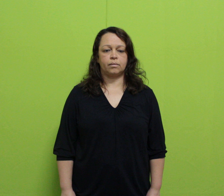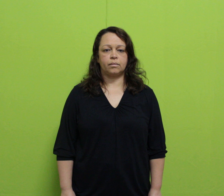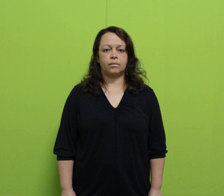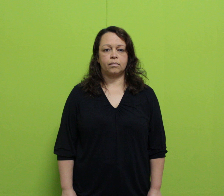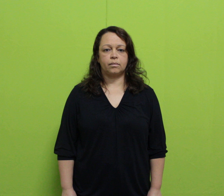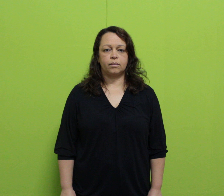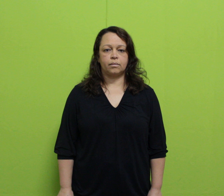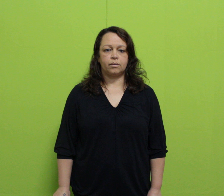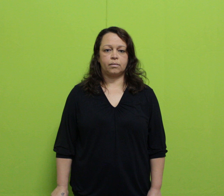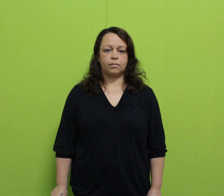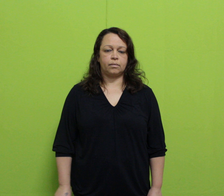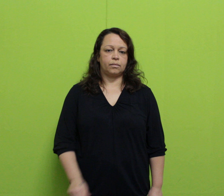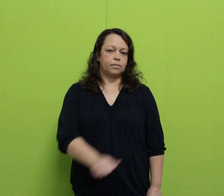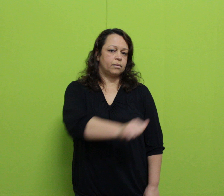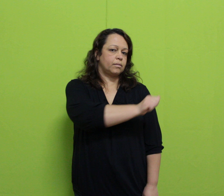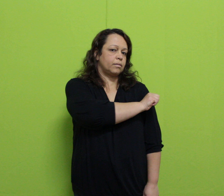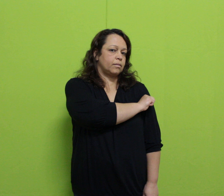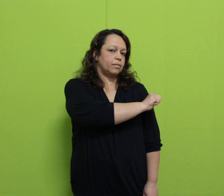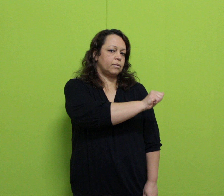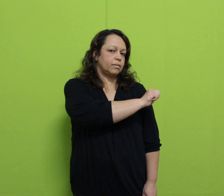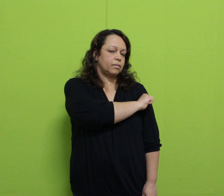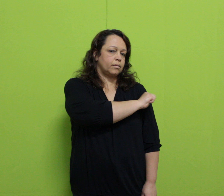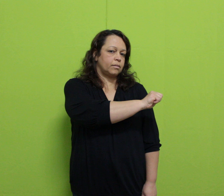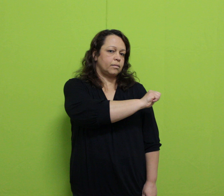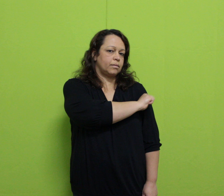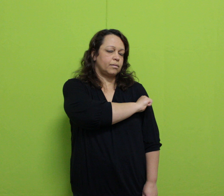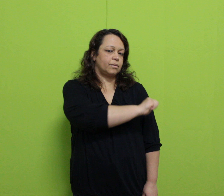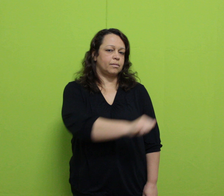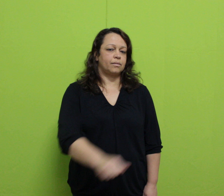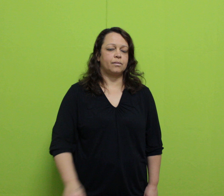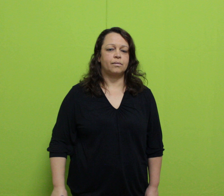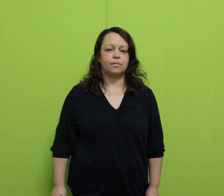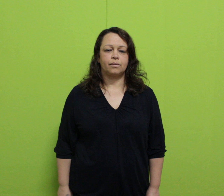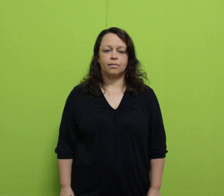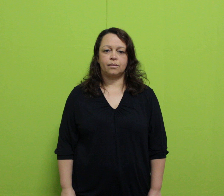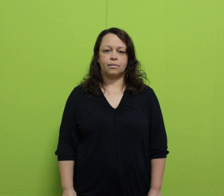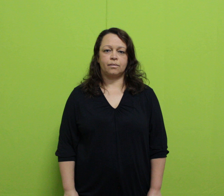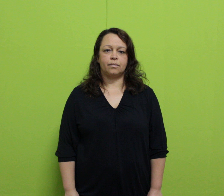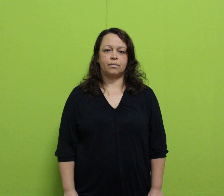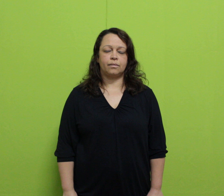aluno